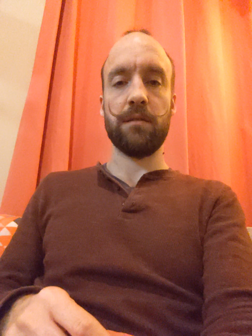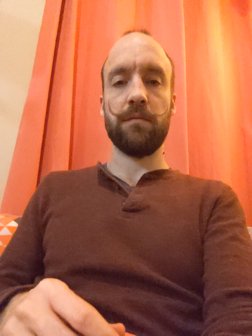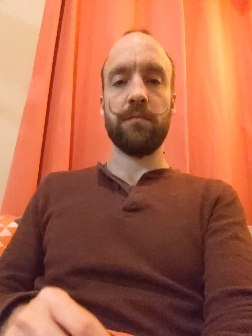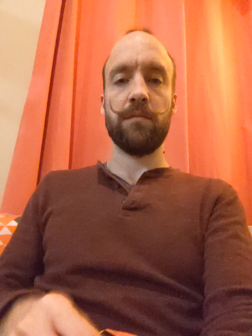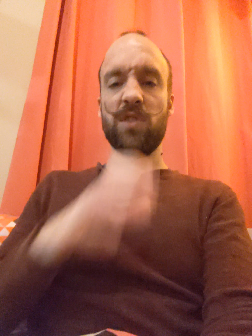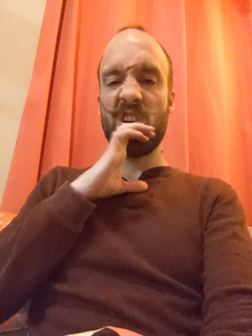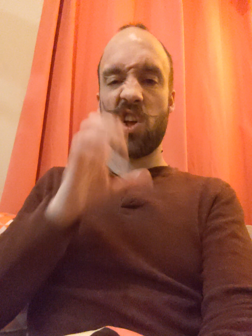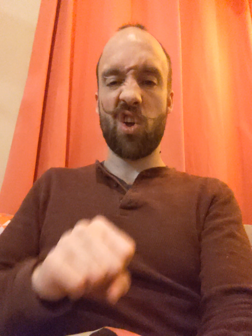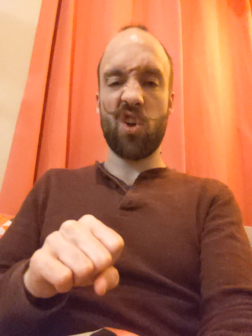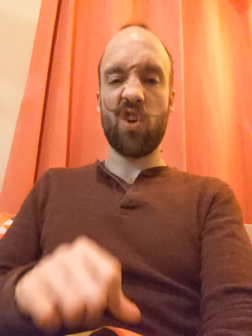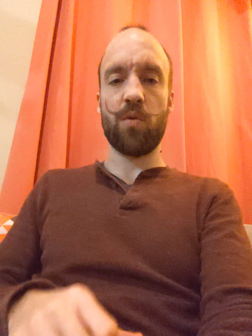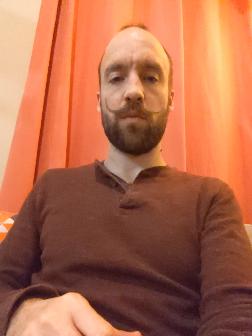old